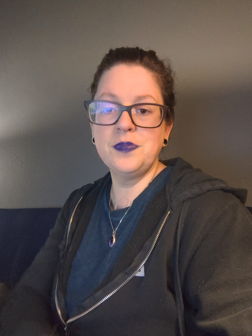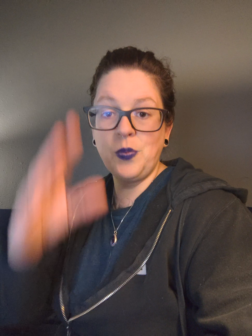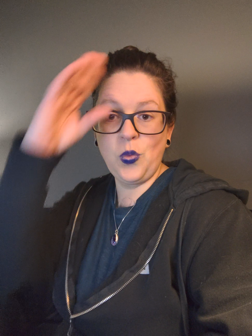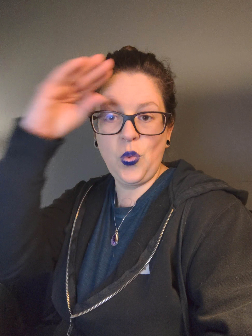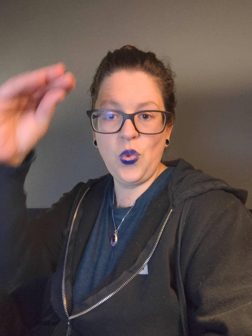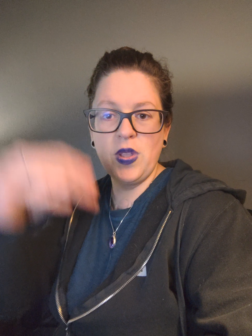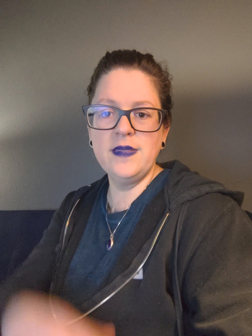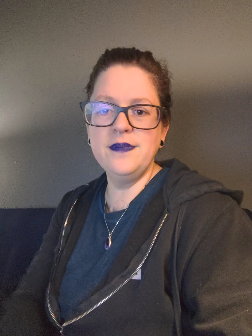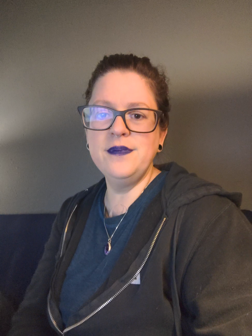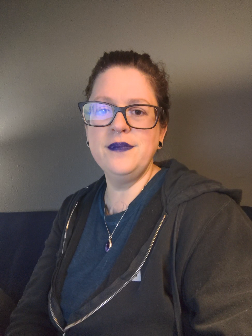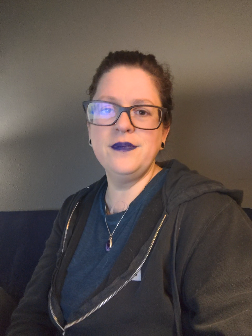boy